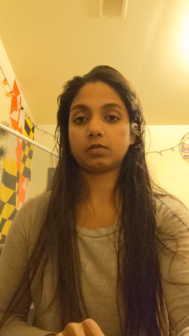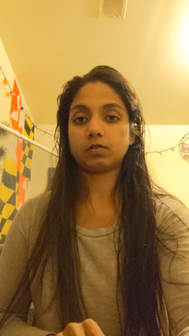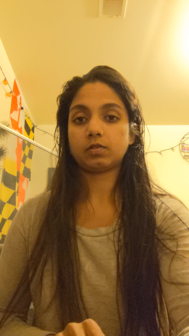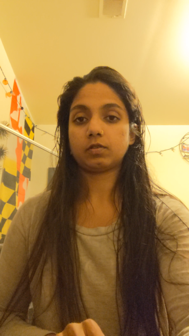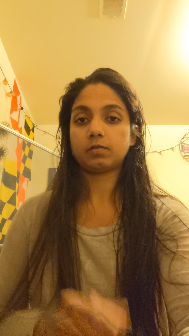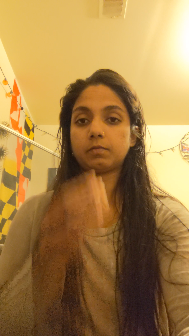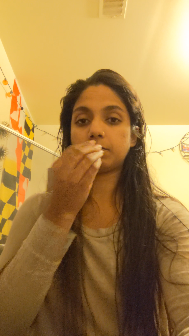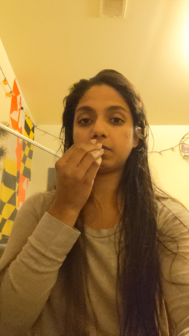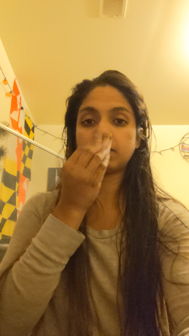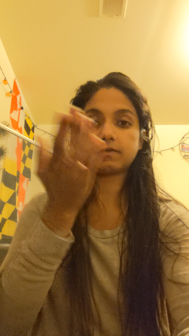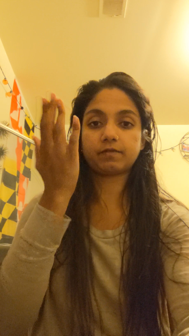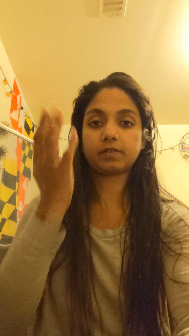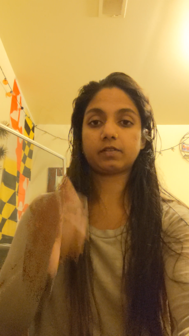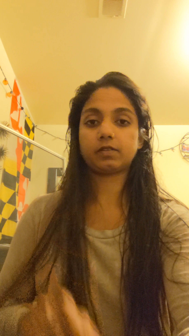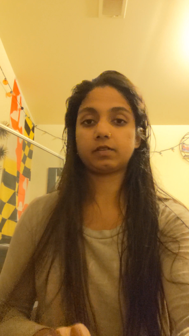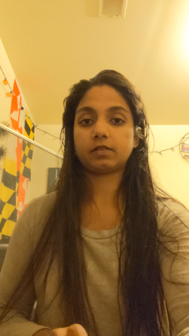breakfast